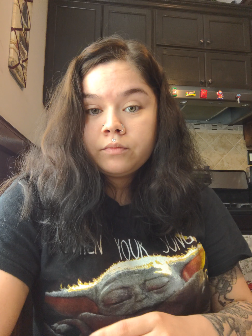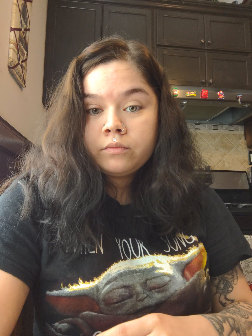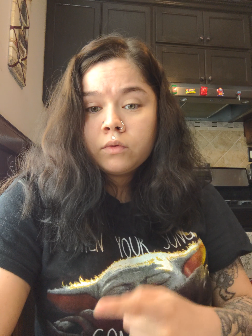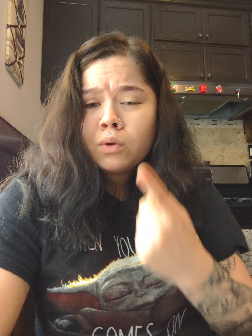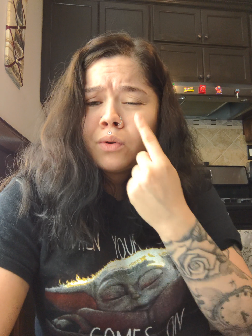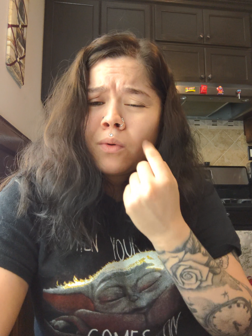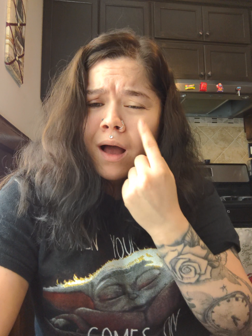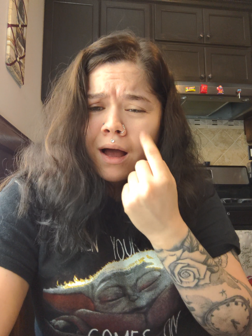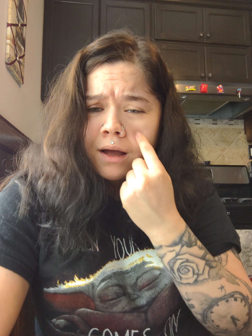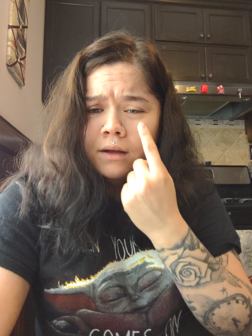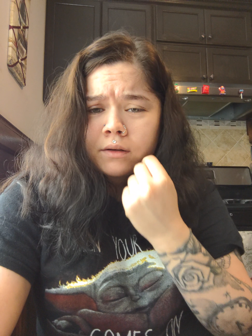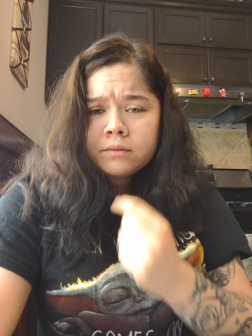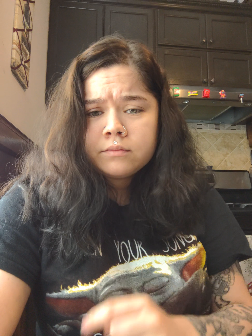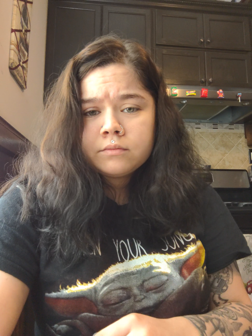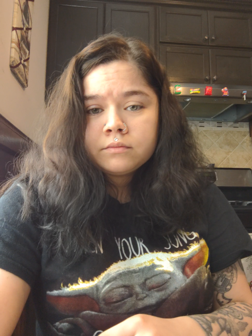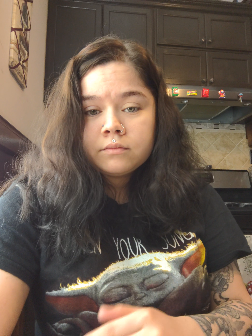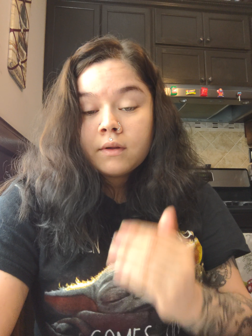cry